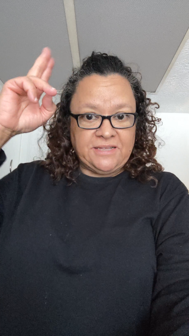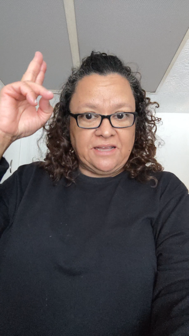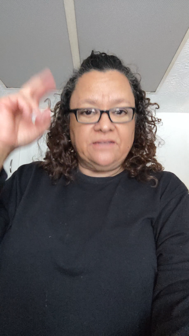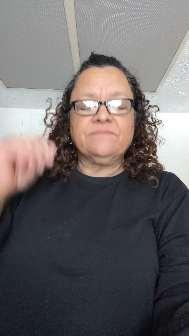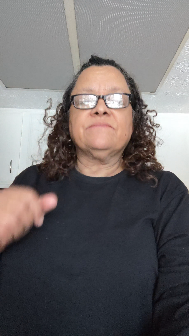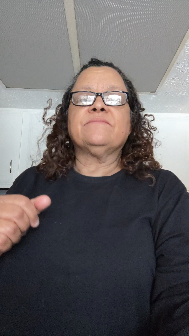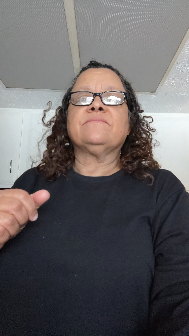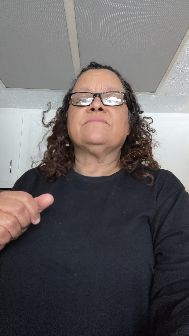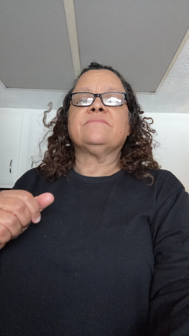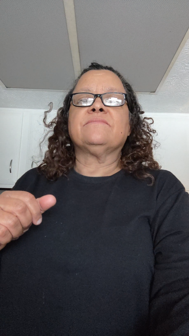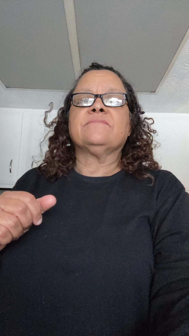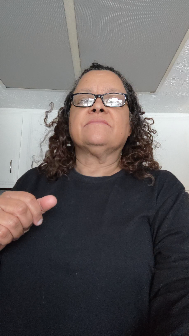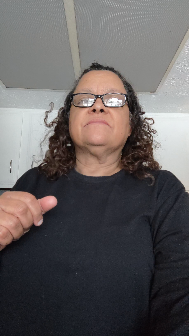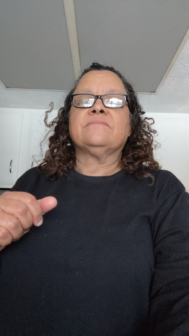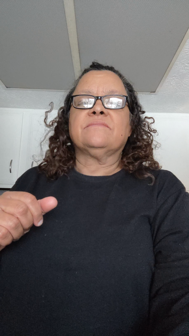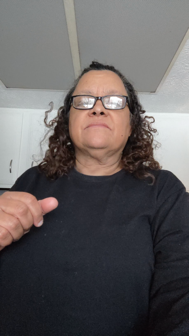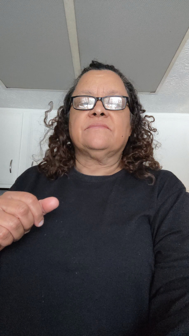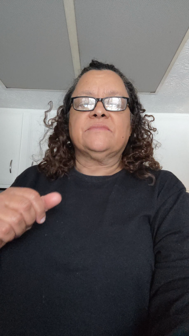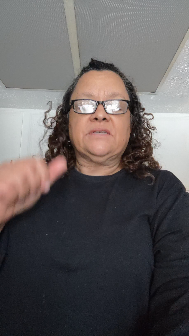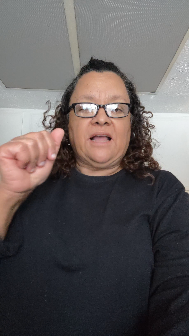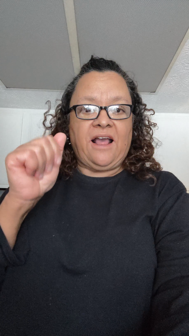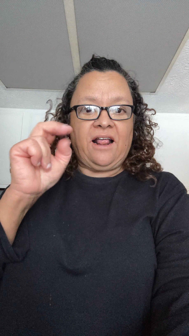an